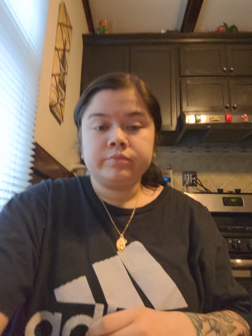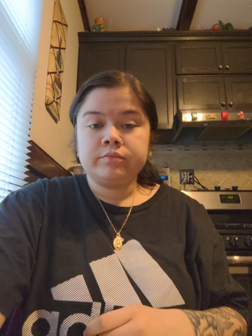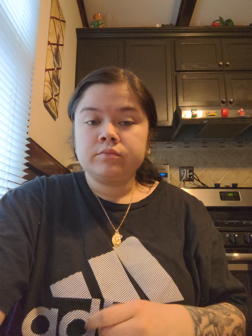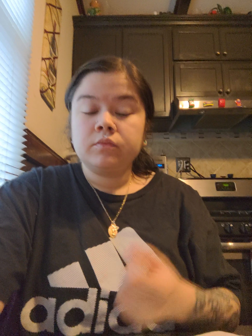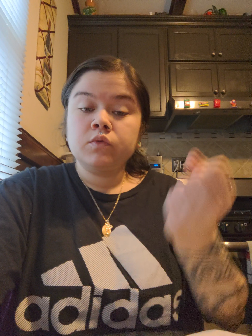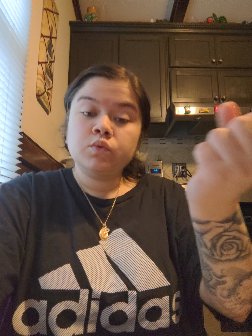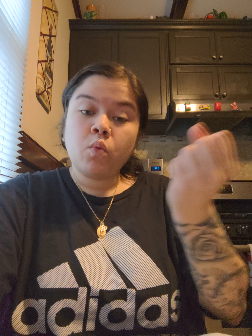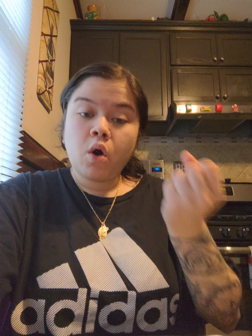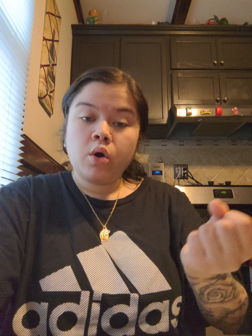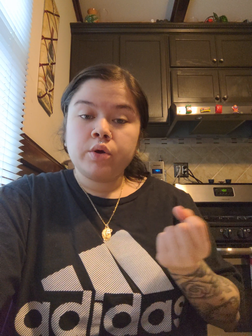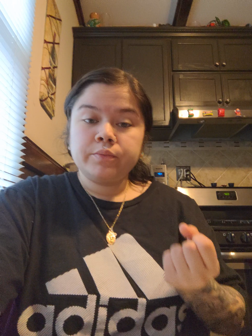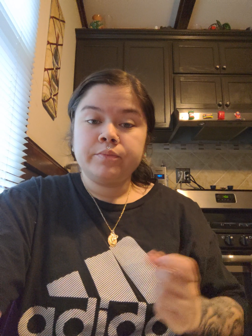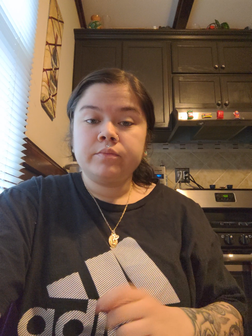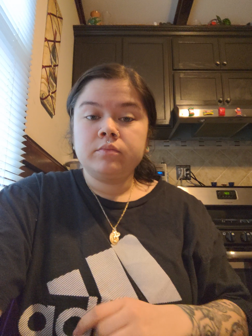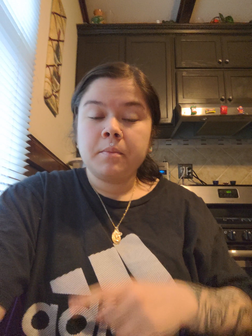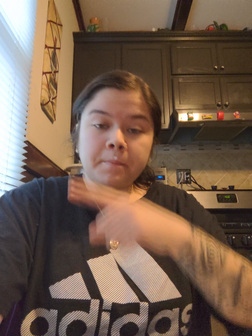drawer